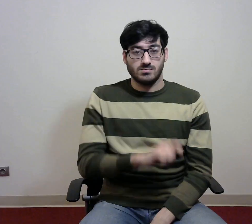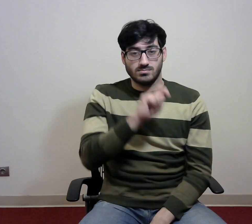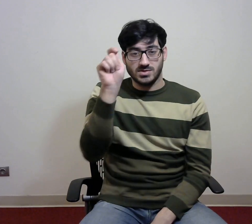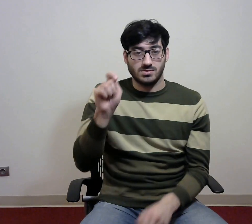bazar